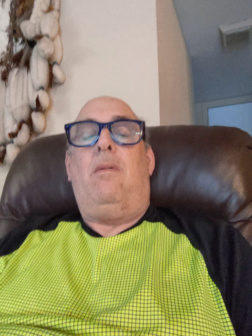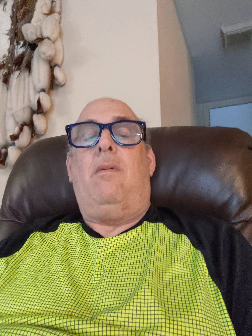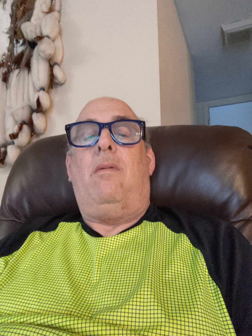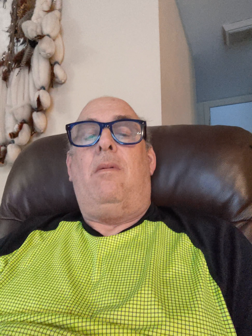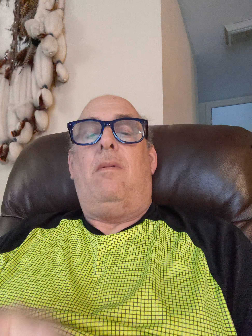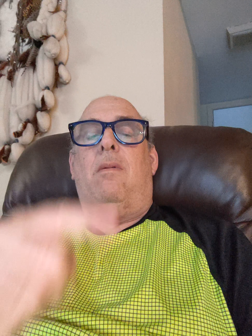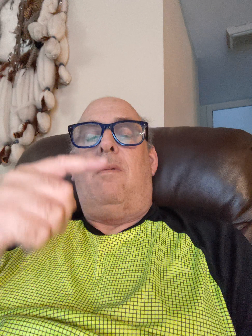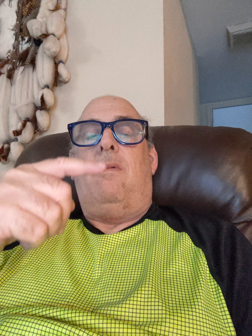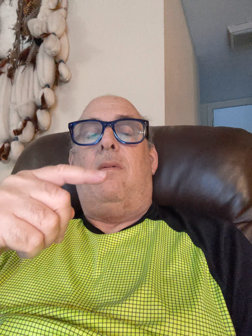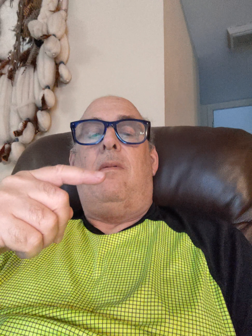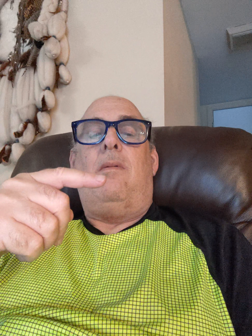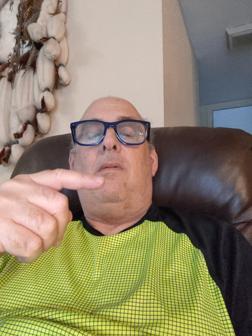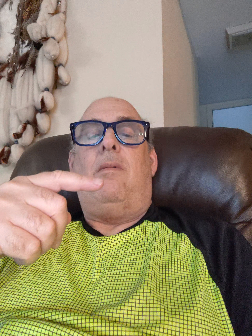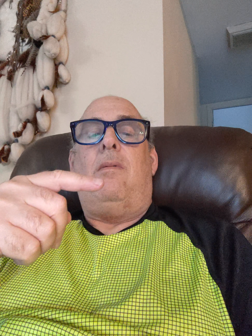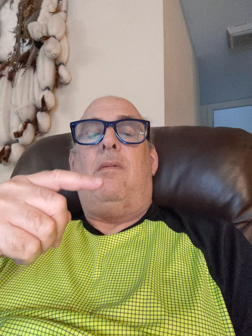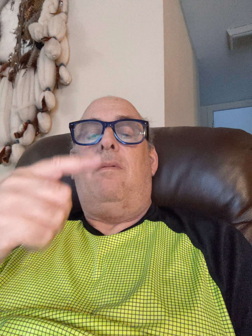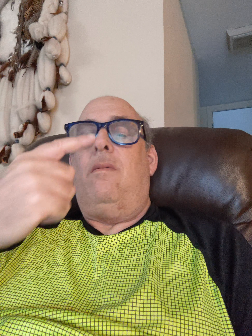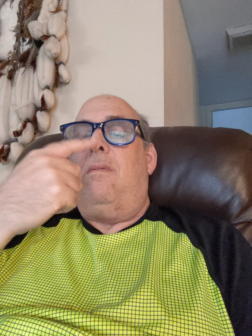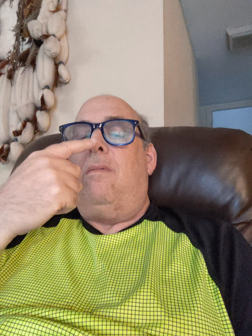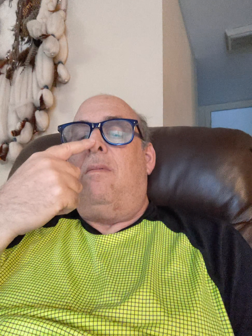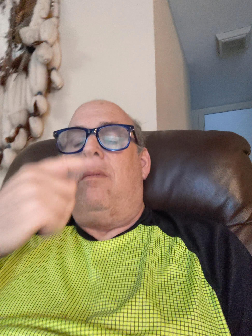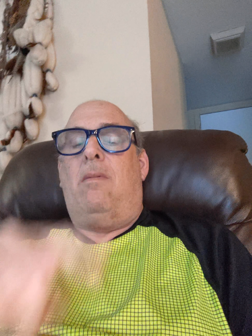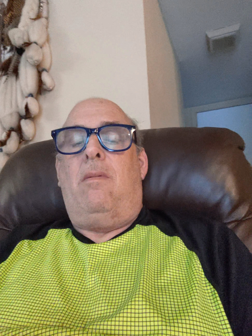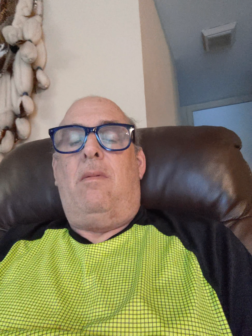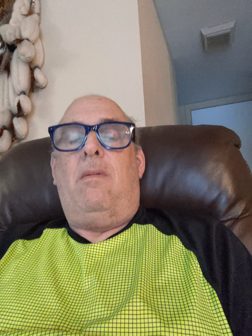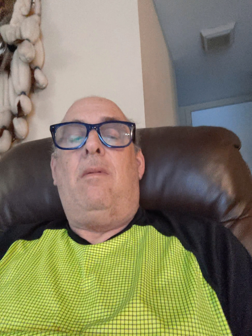nose